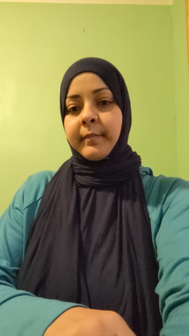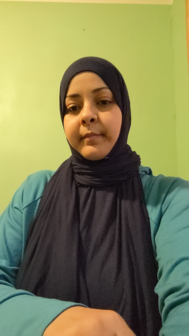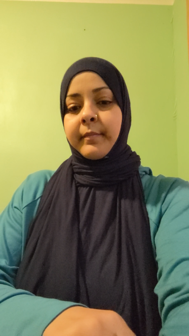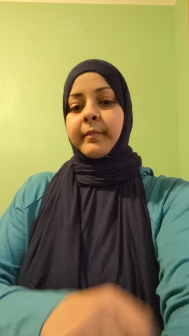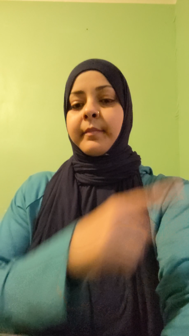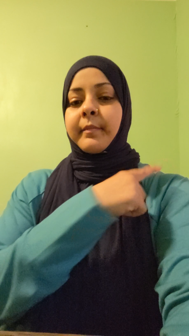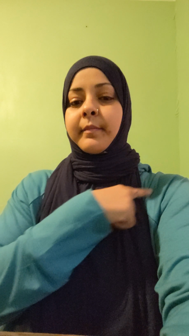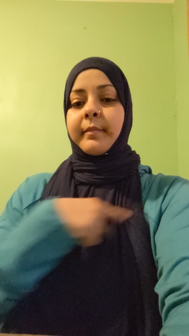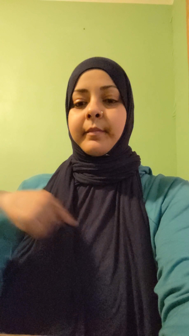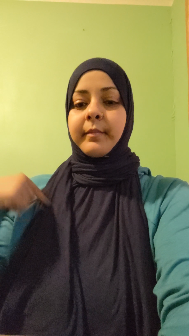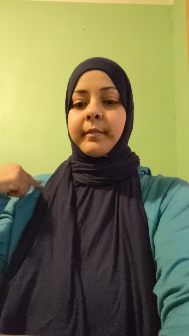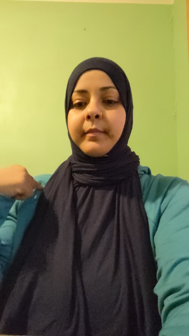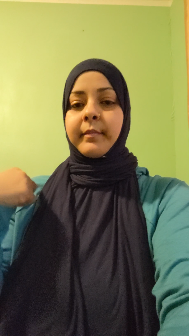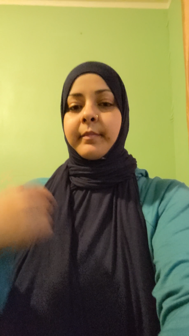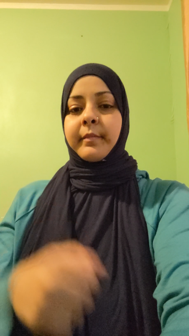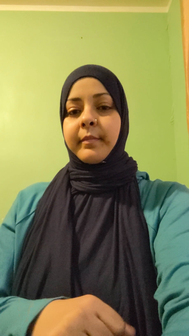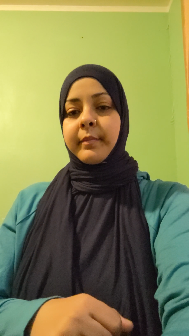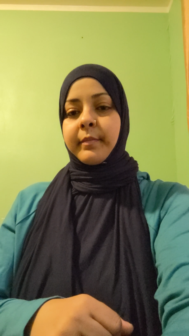necklace